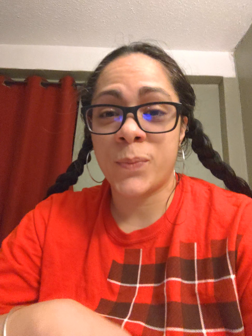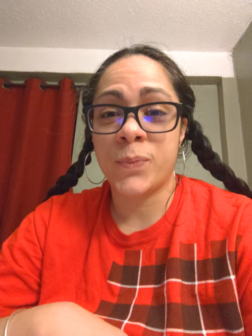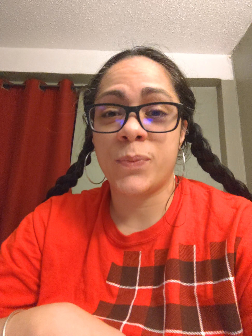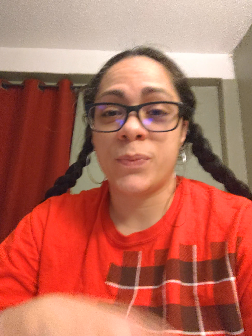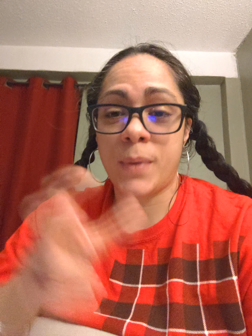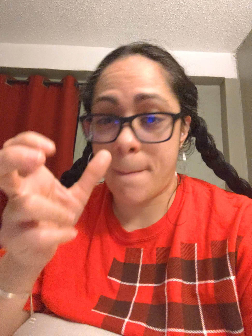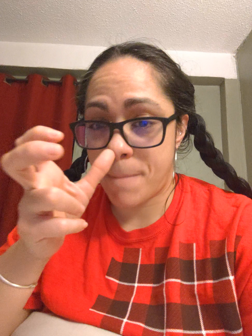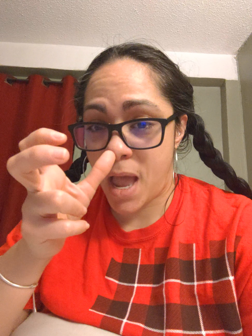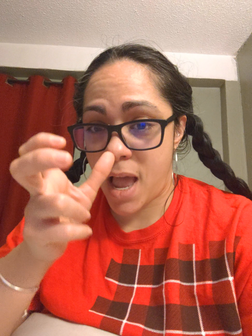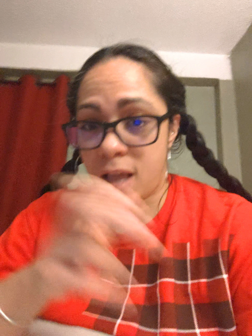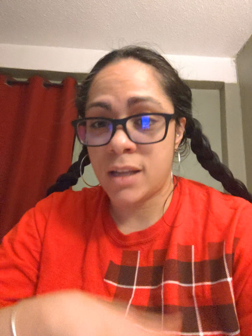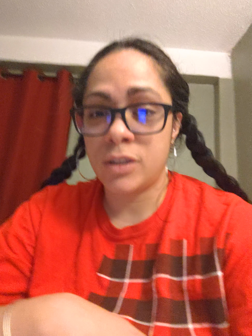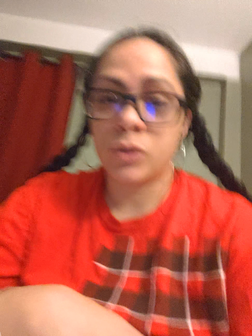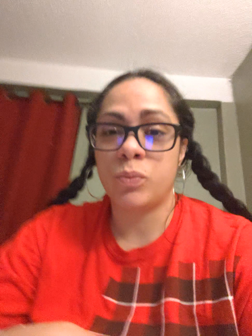bug